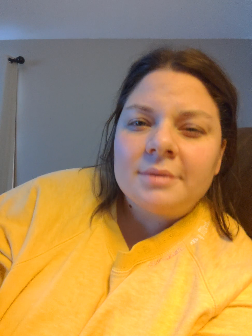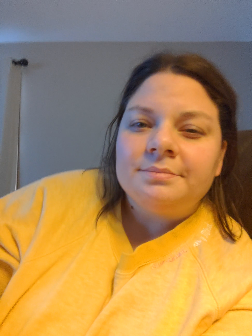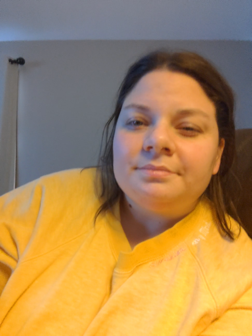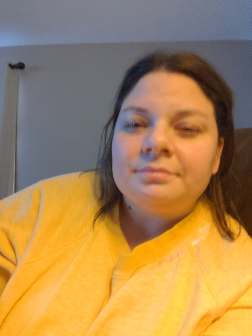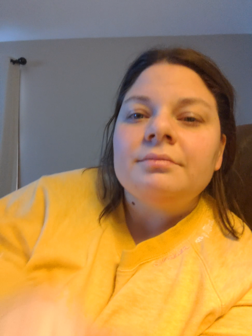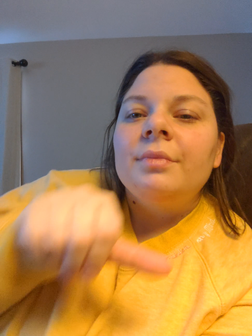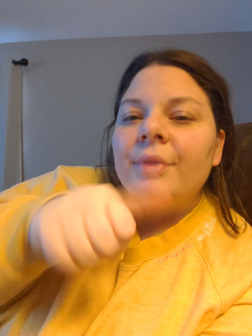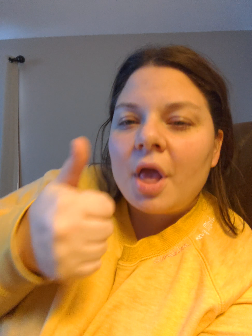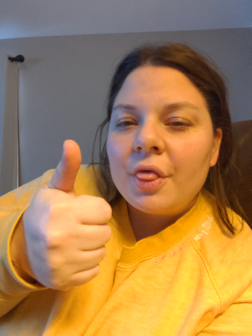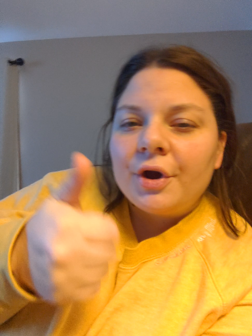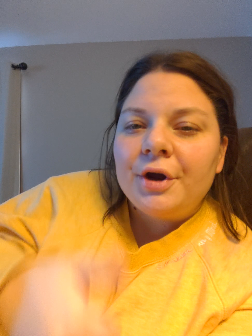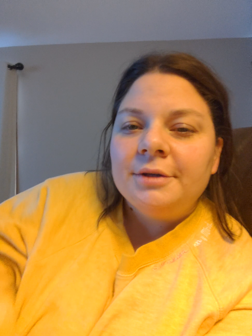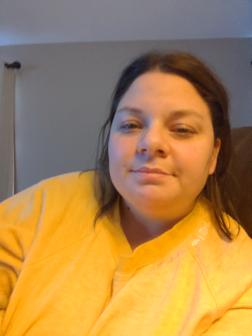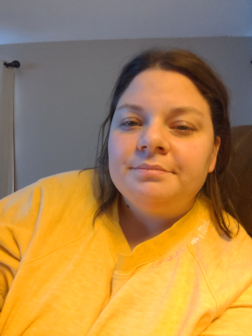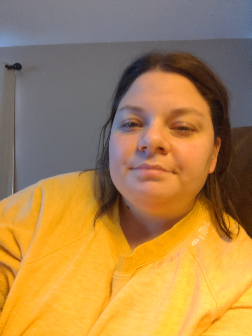another